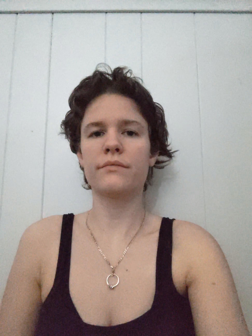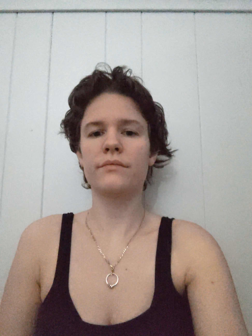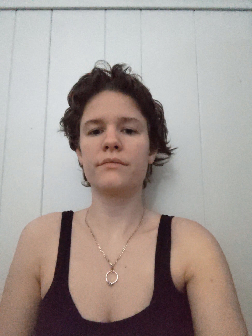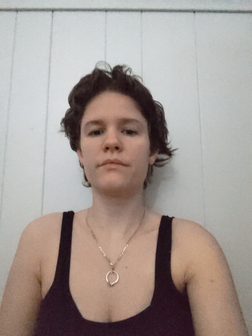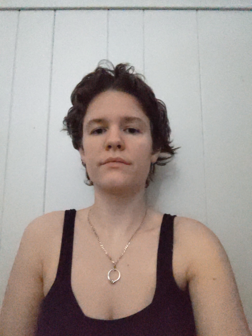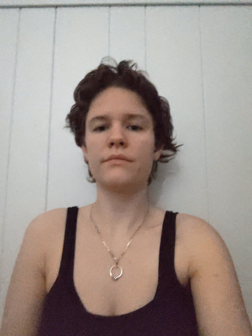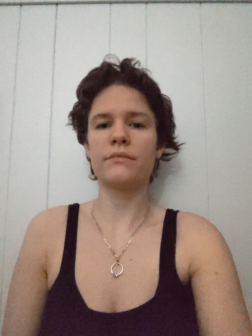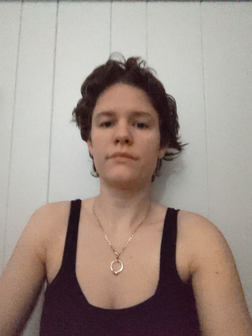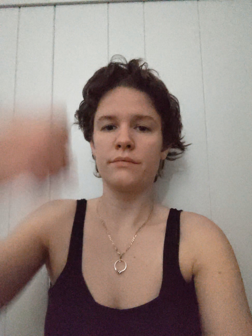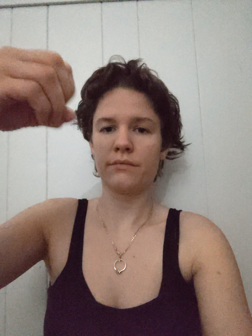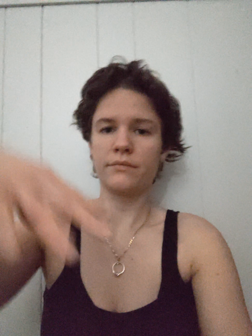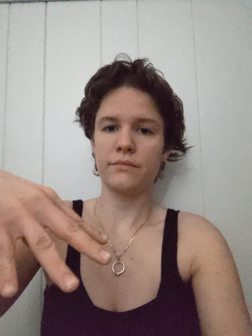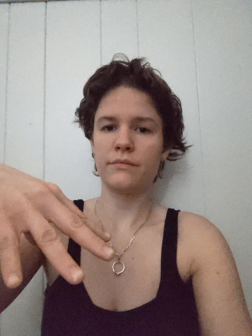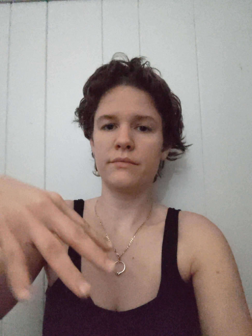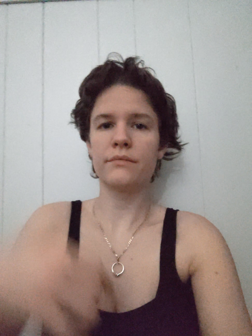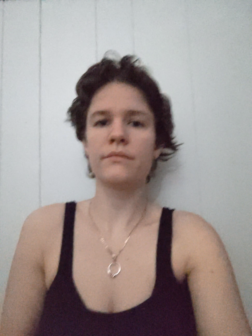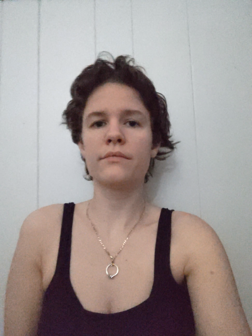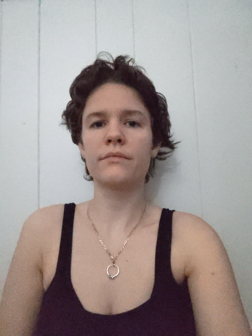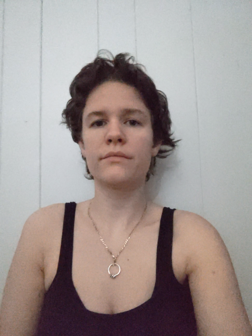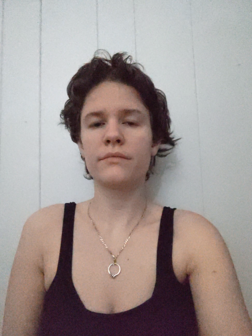drop